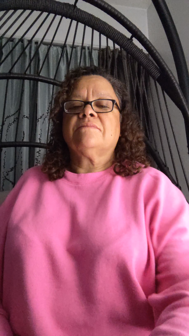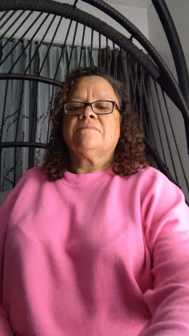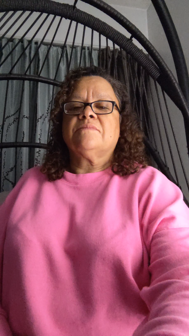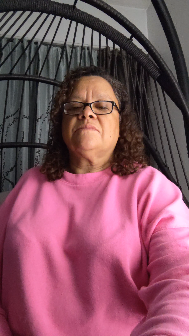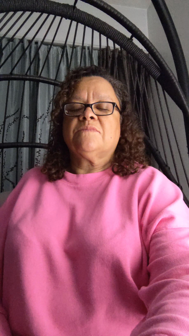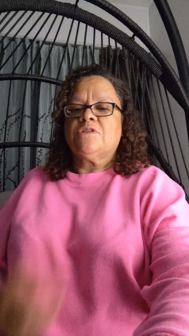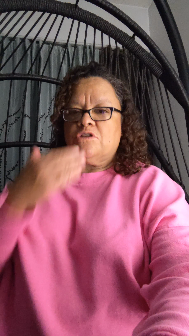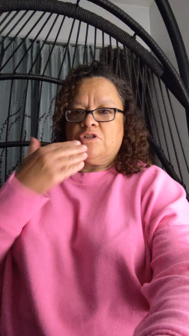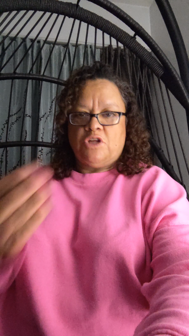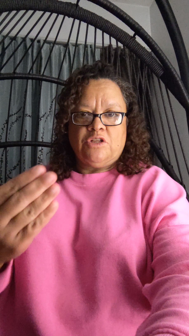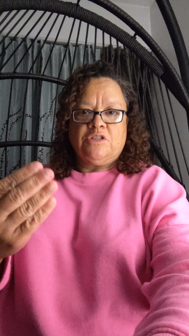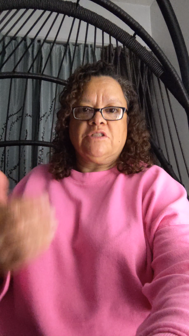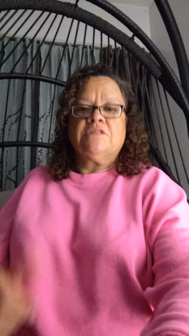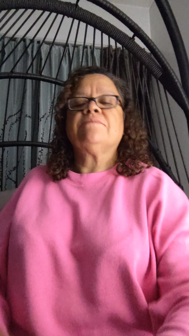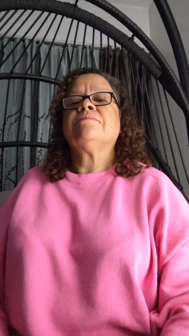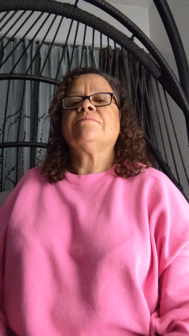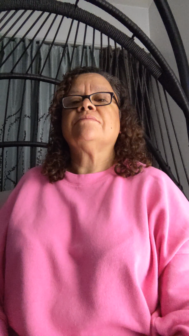good